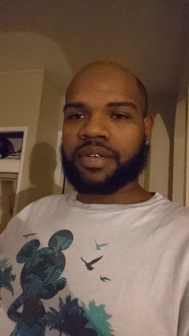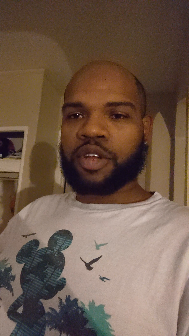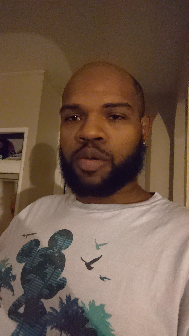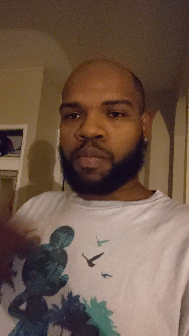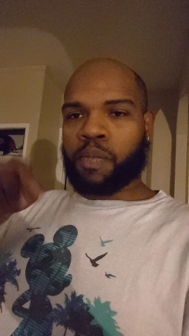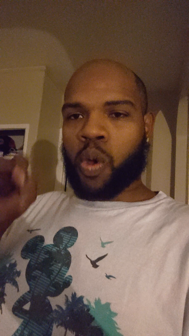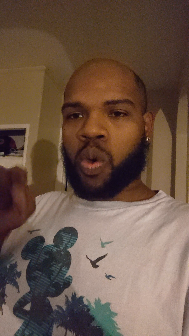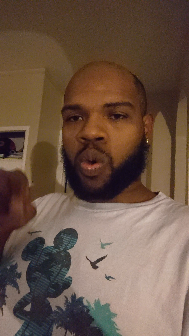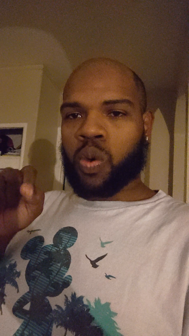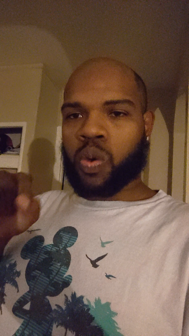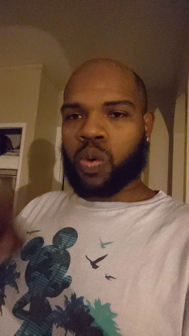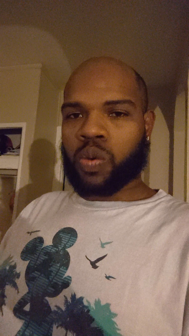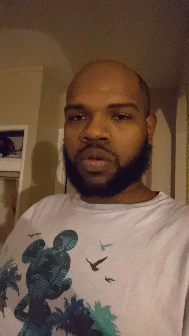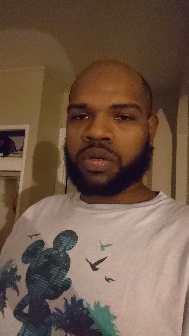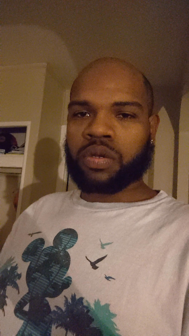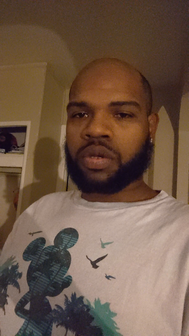motorcycle